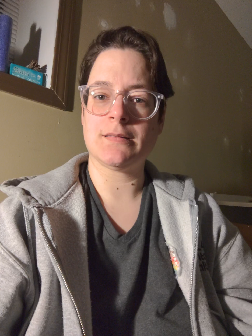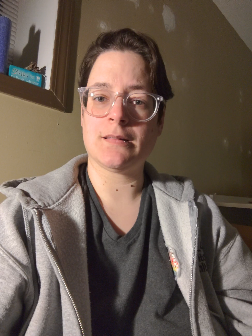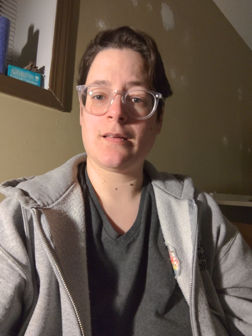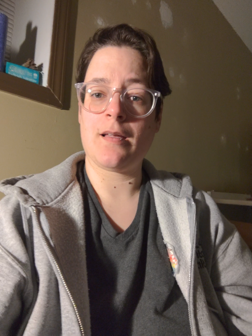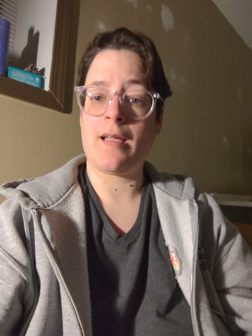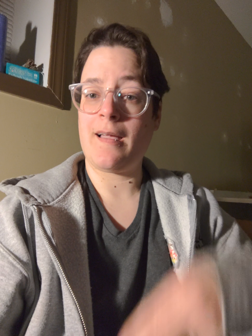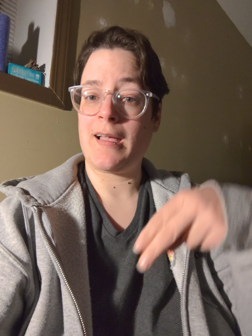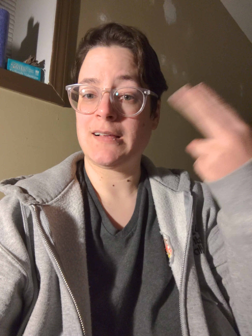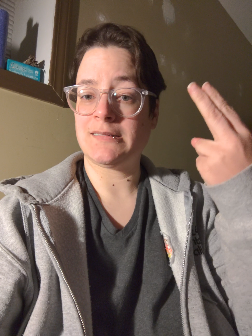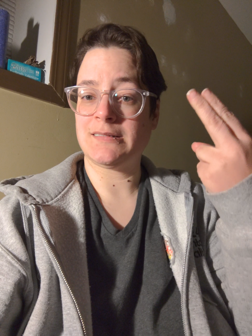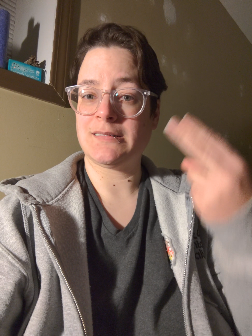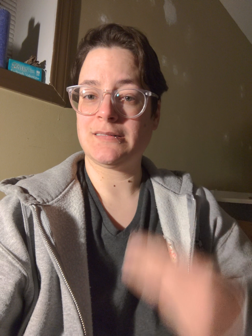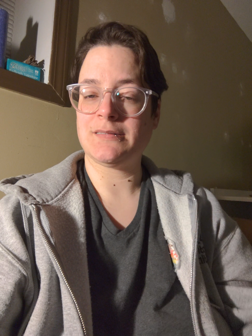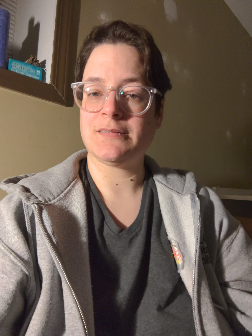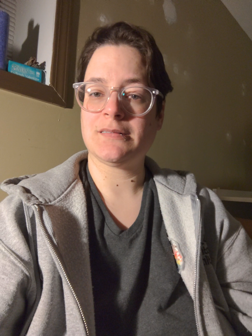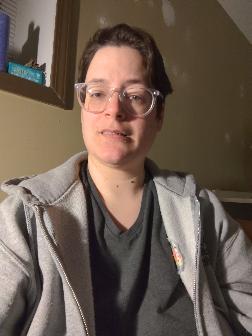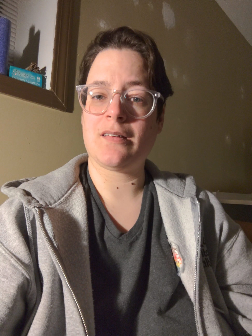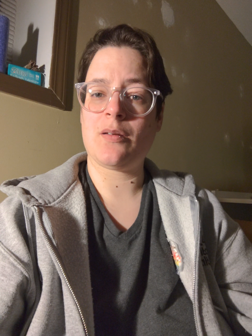high